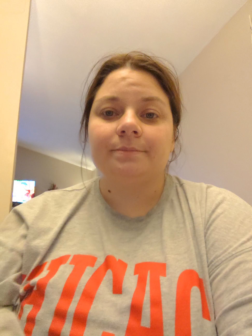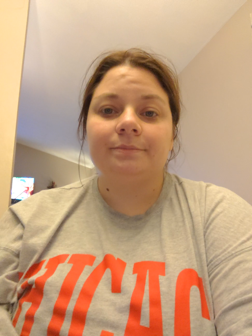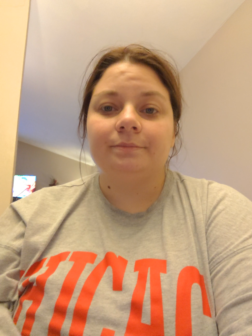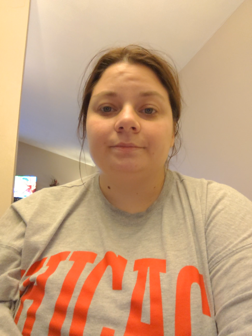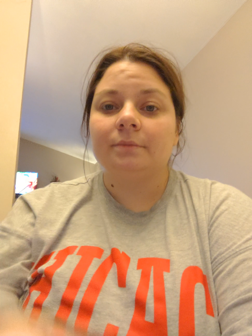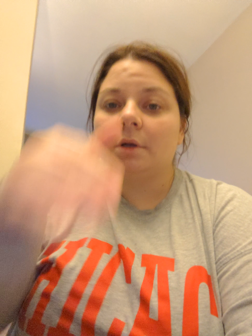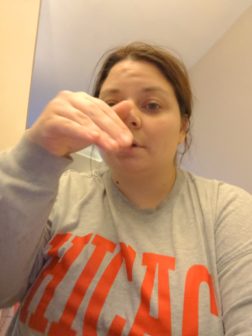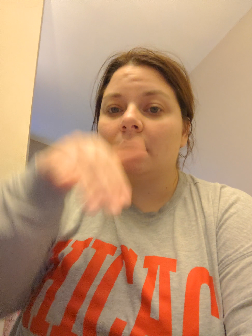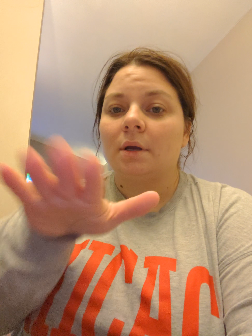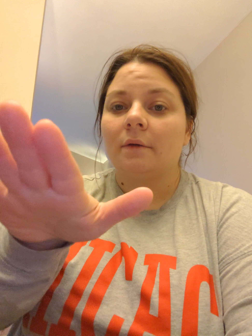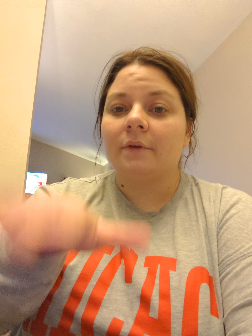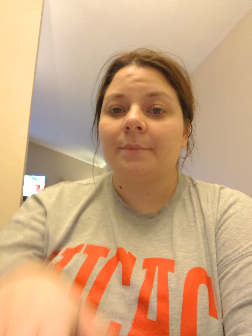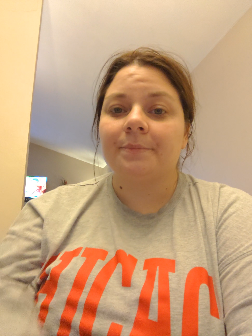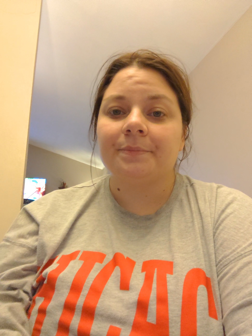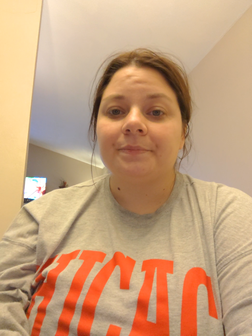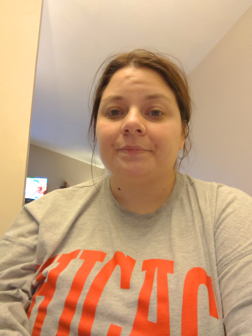elephant